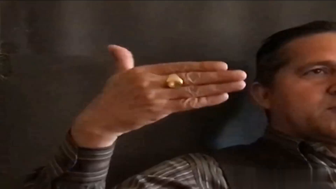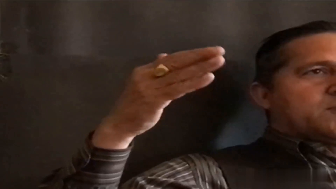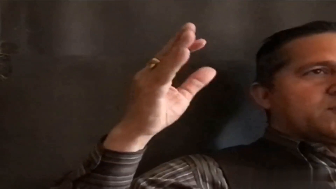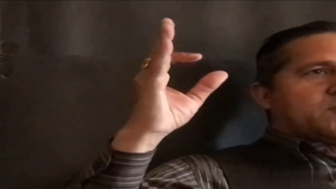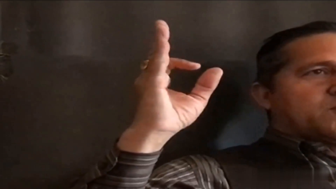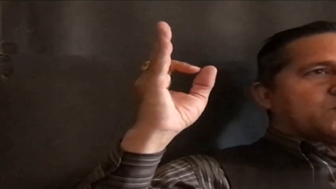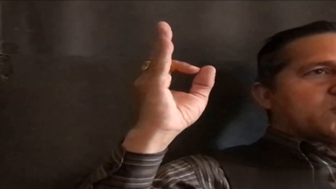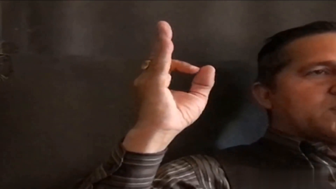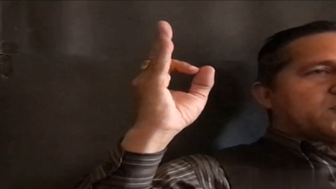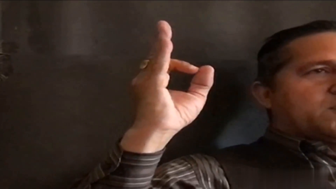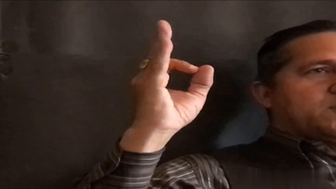व